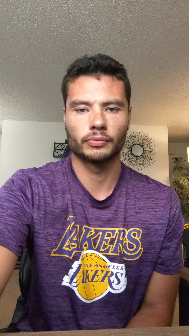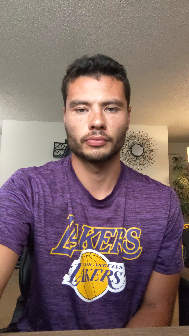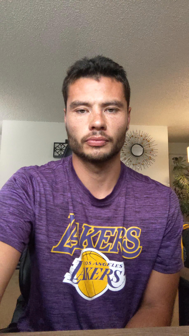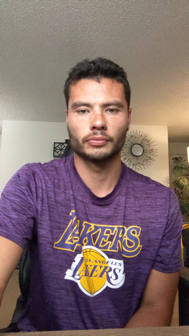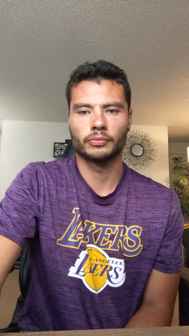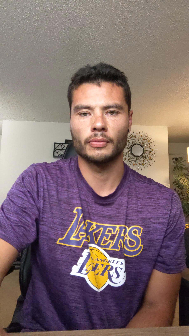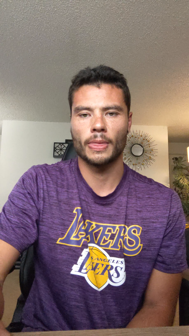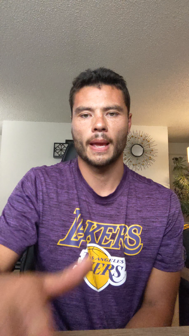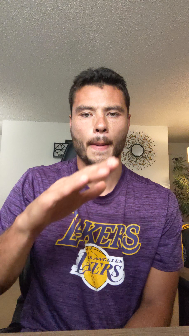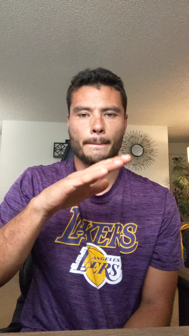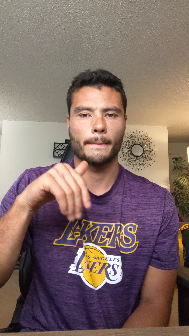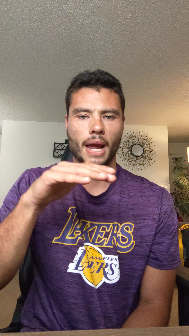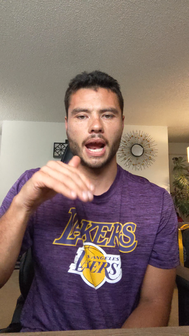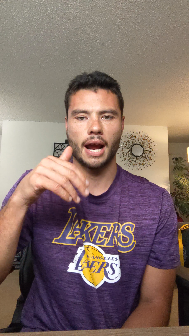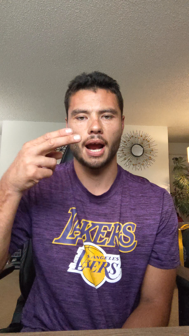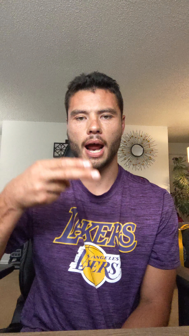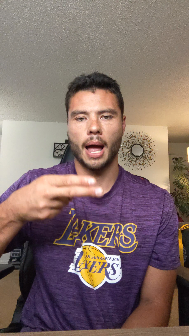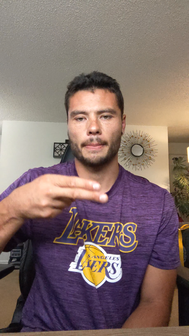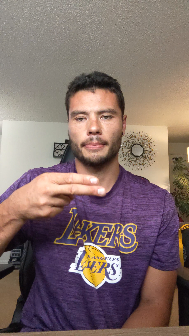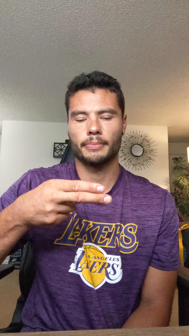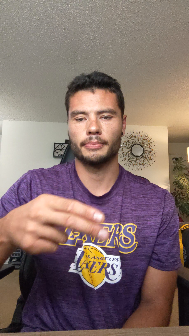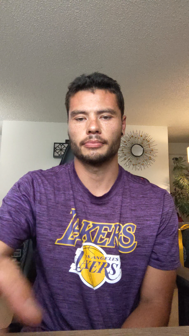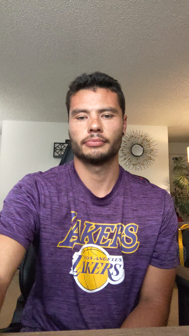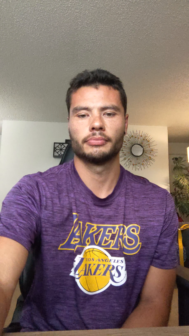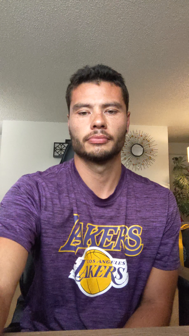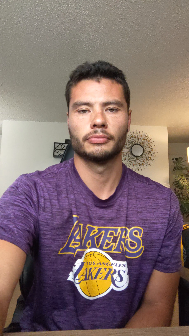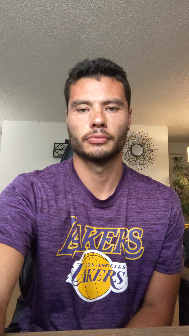pet's name